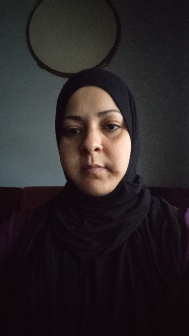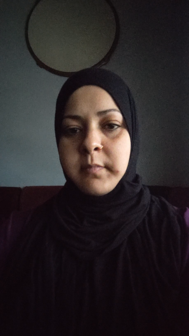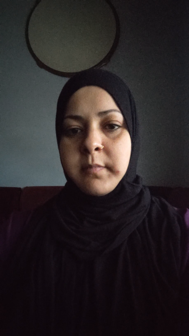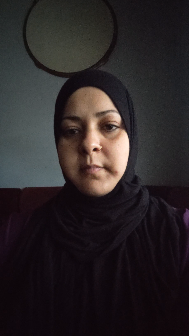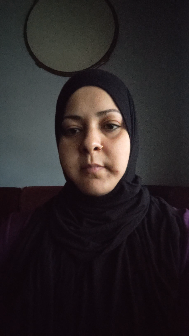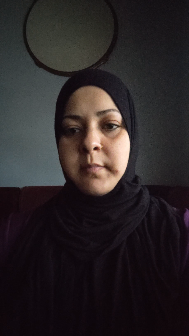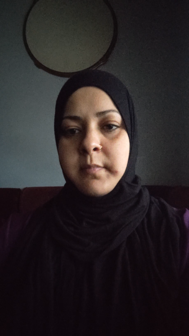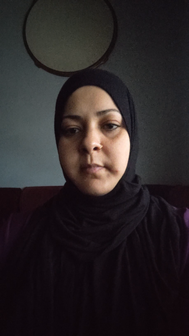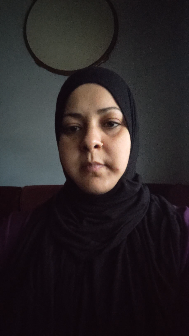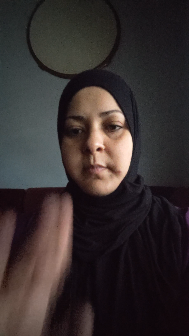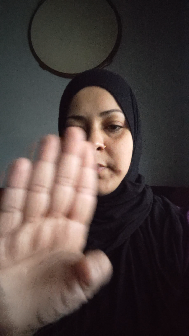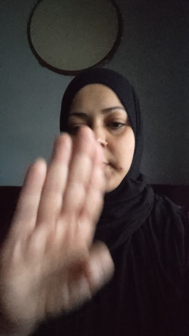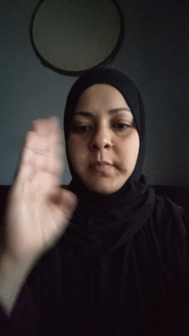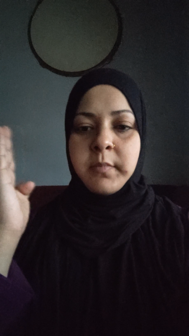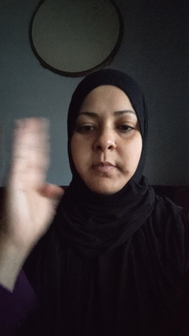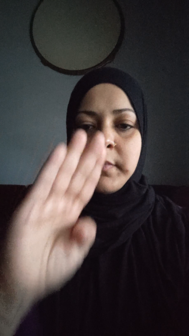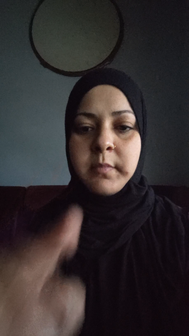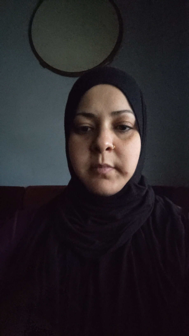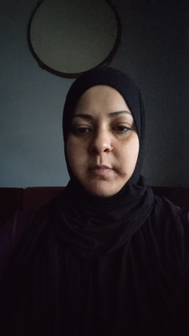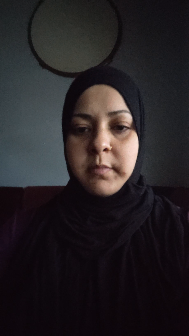door